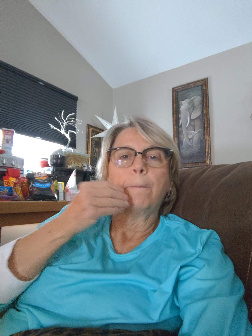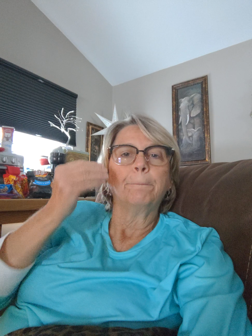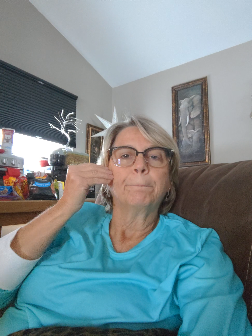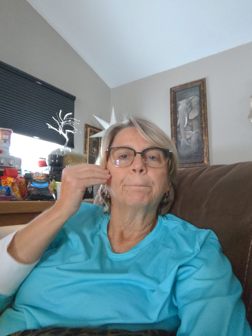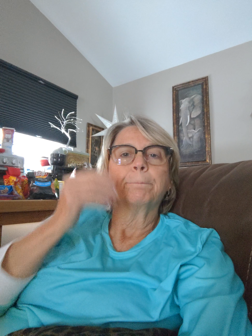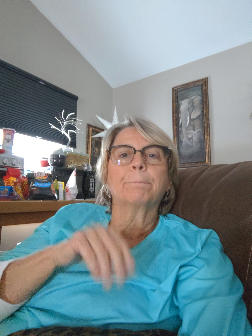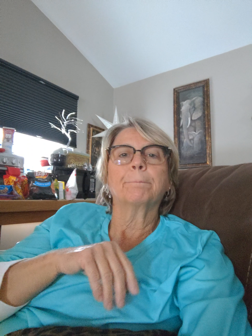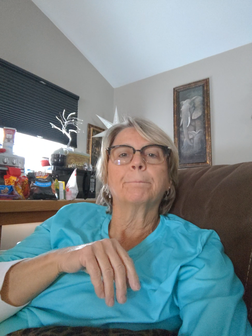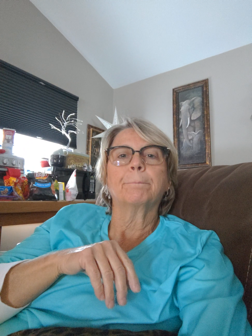home